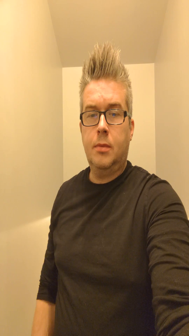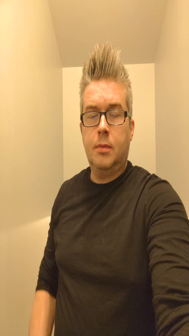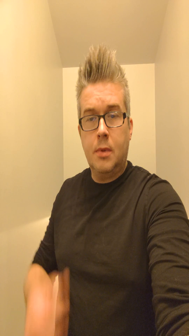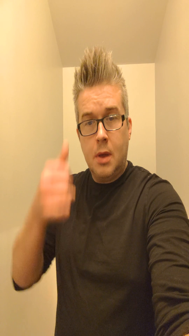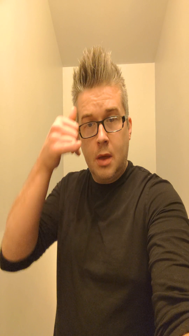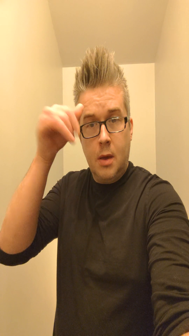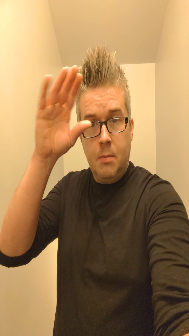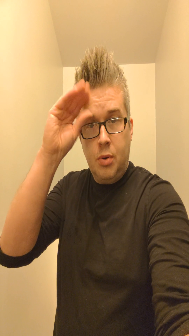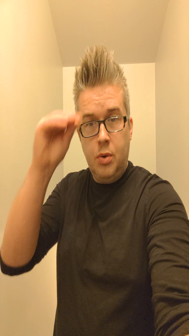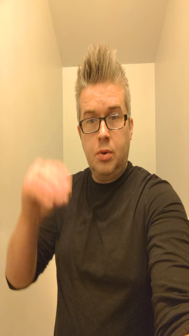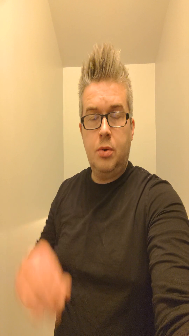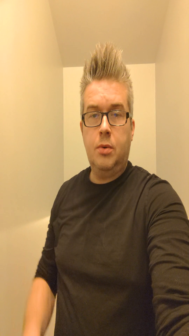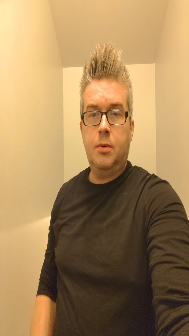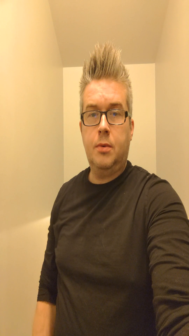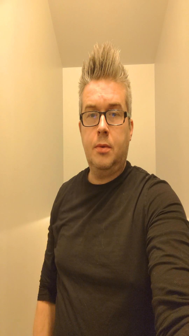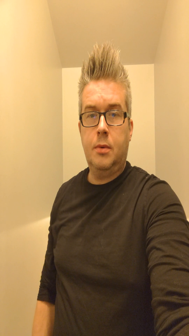cowboy